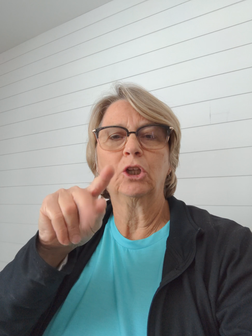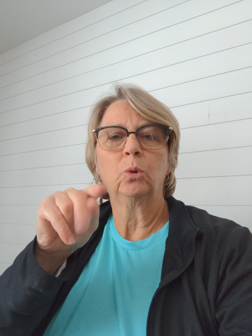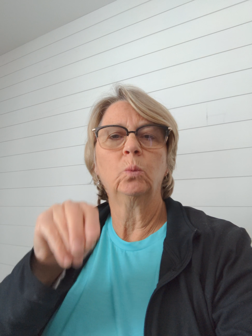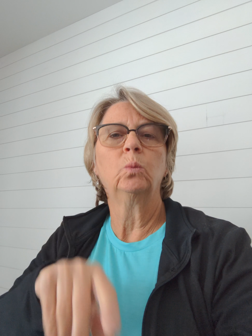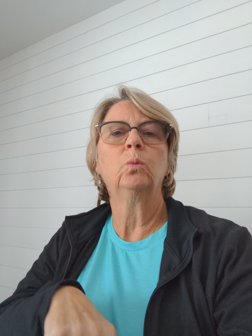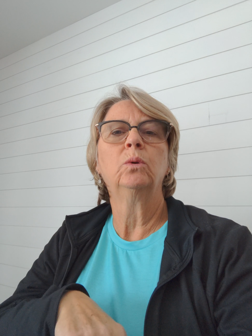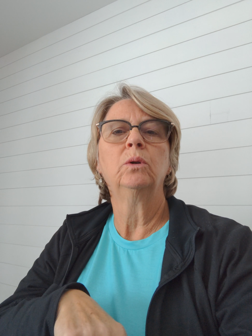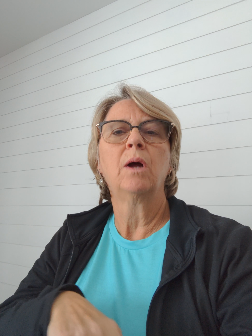into